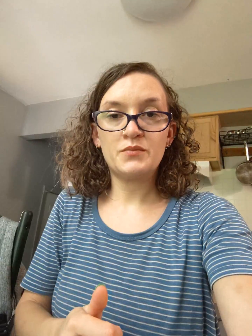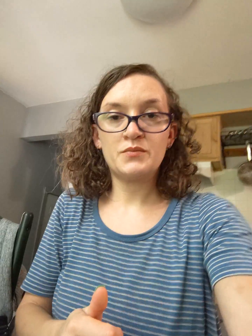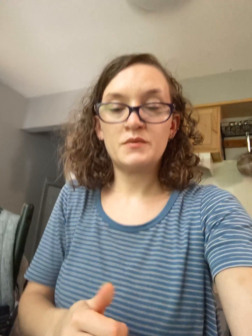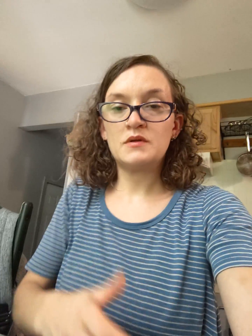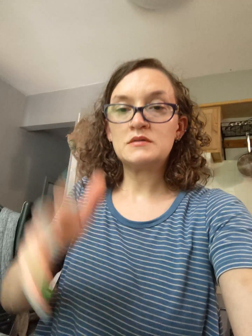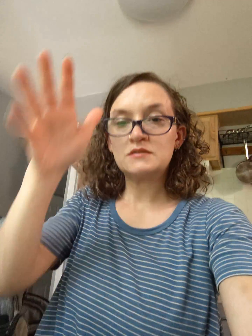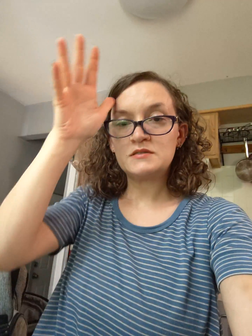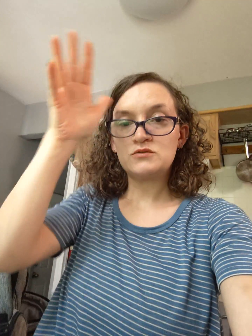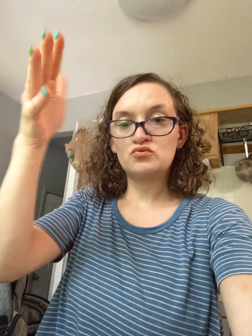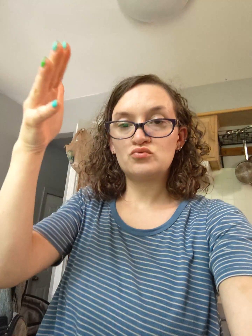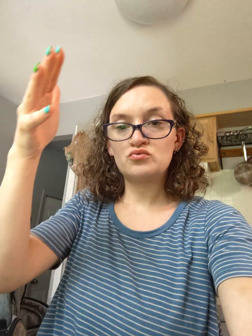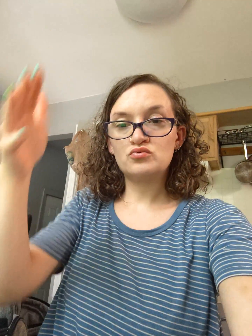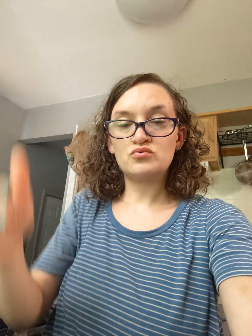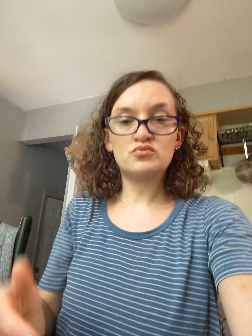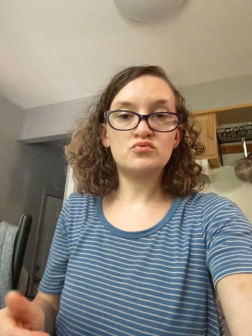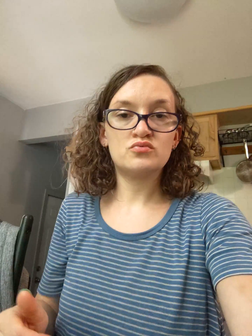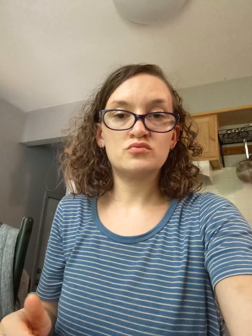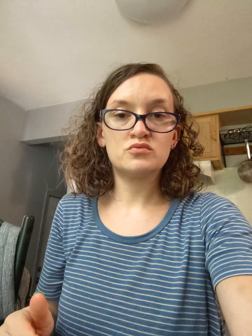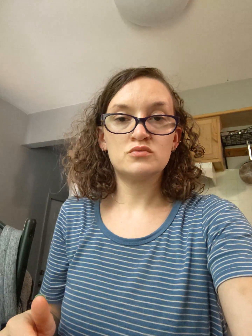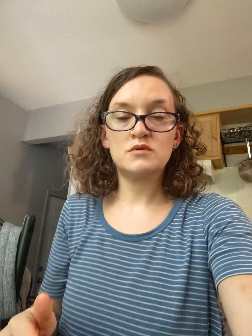deer